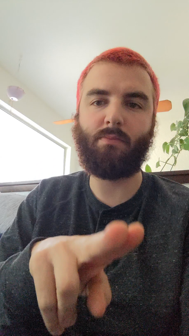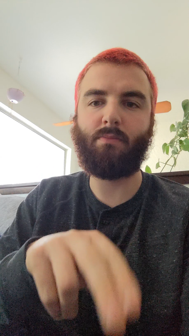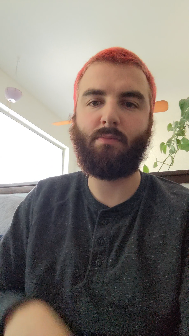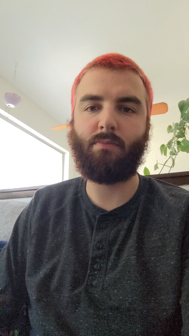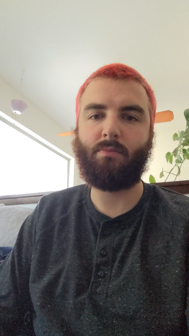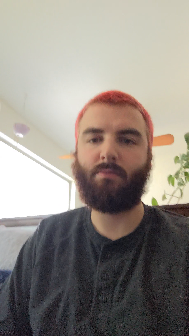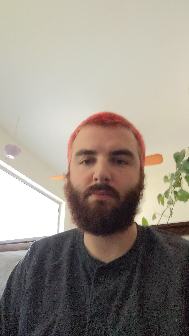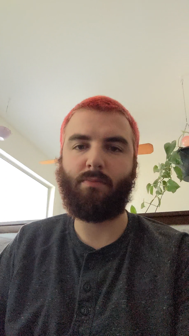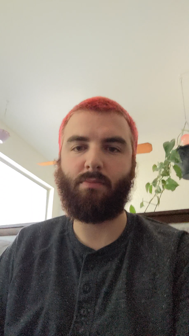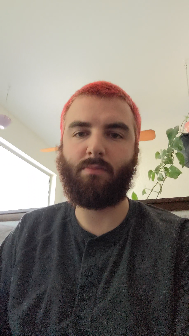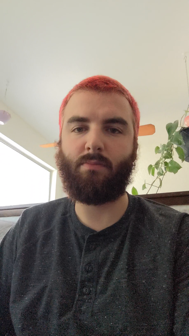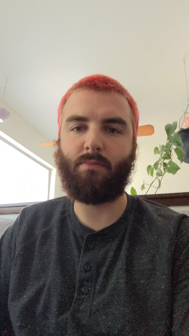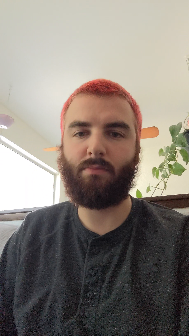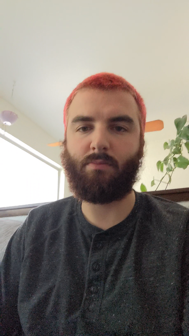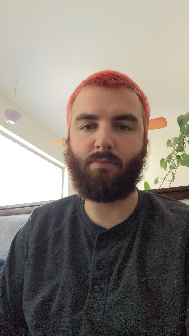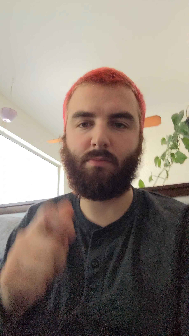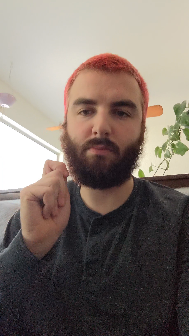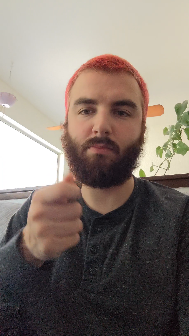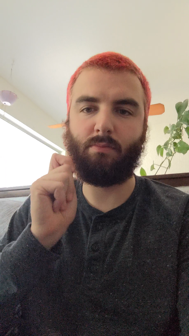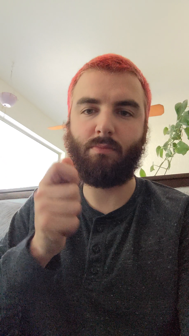hammer